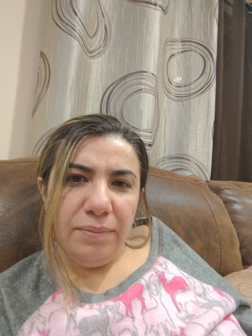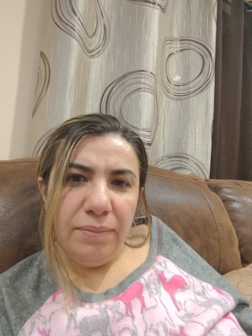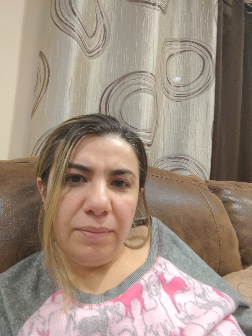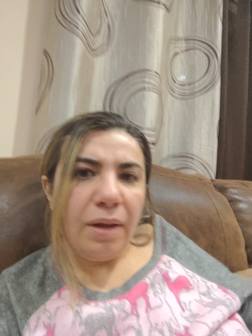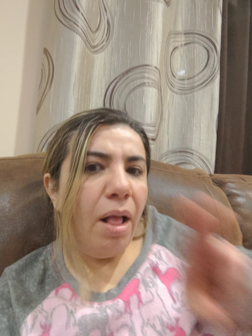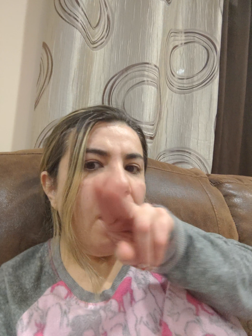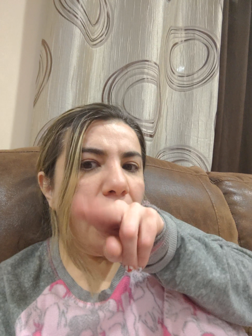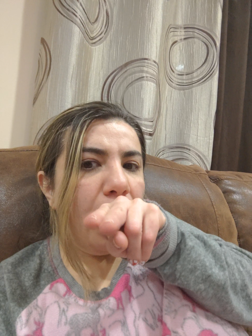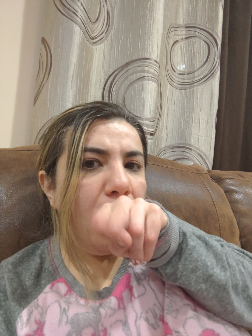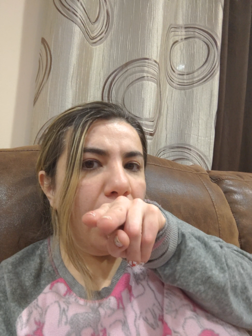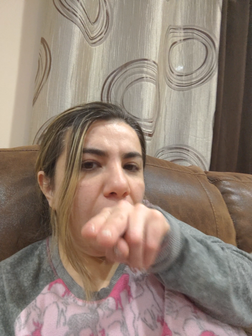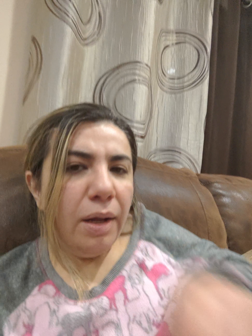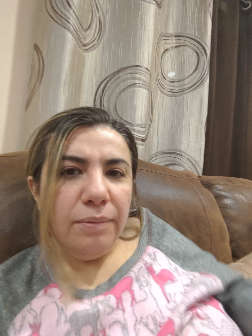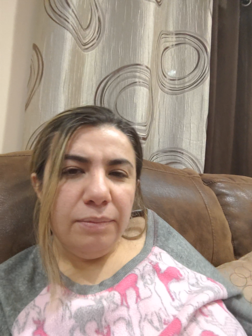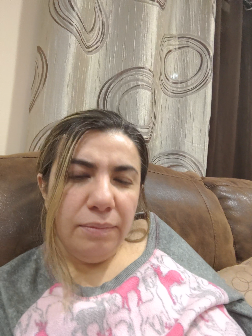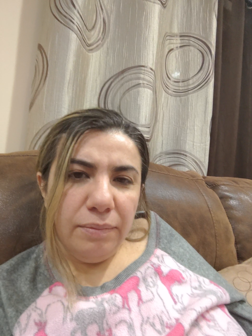tongue